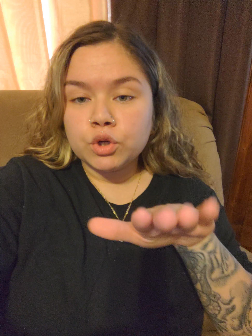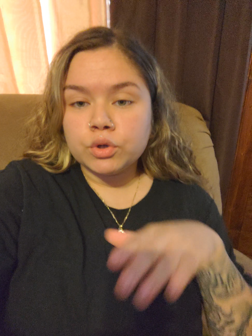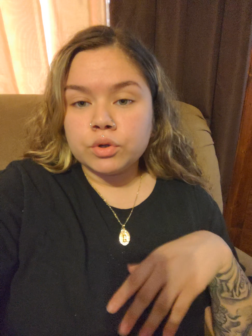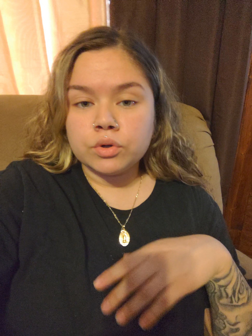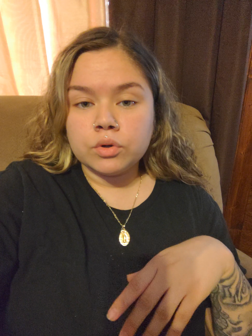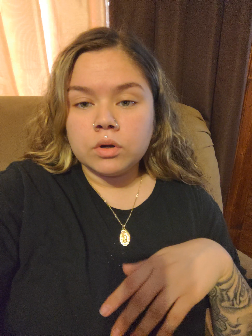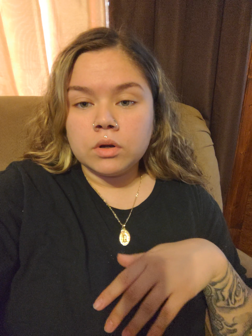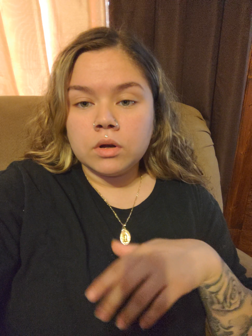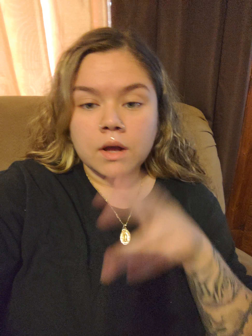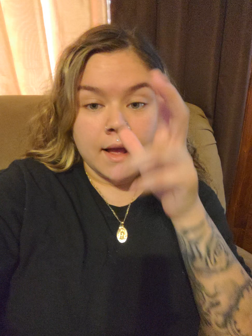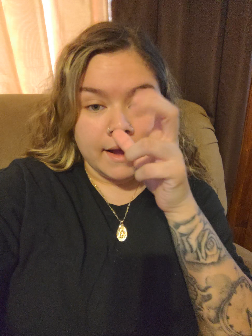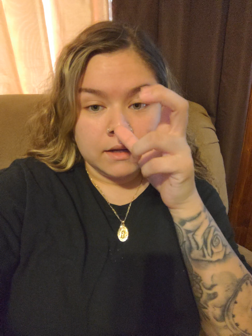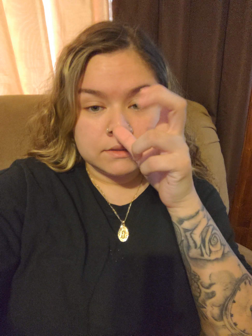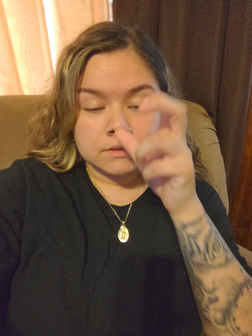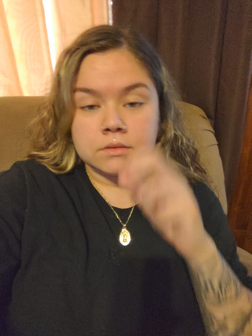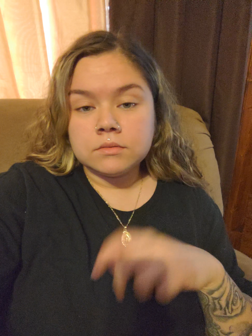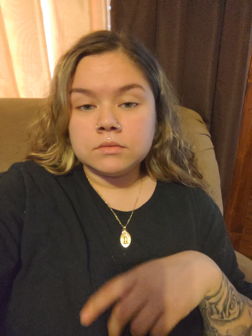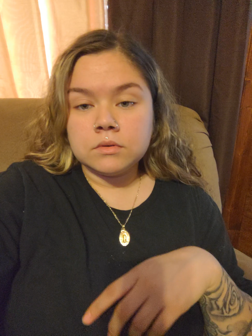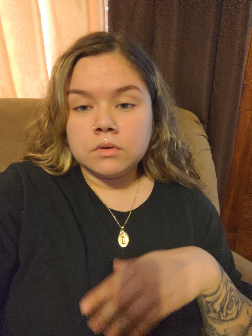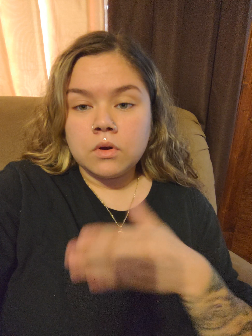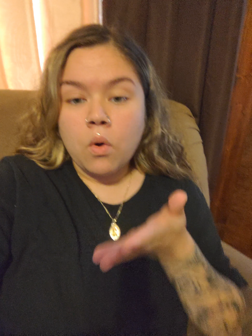ant